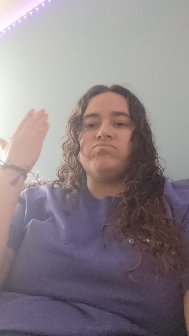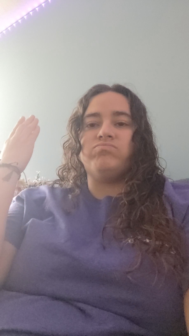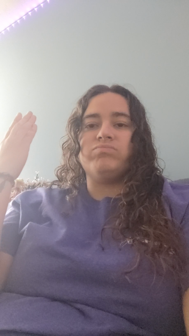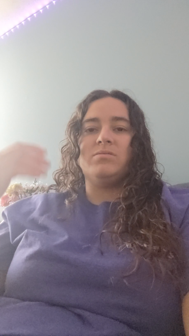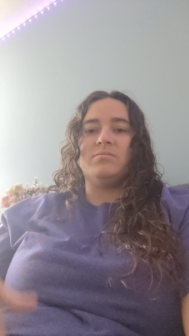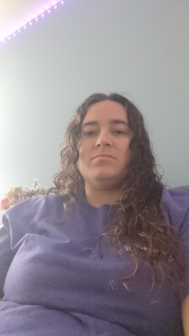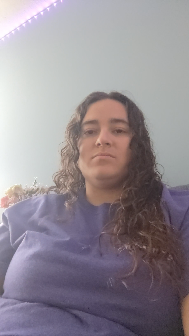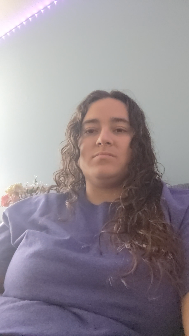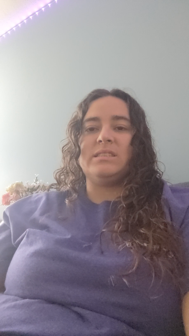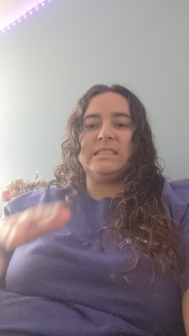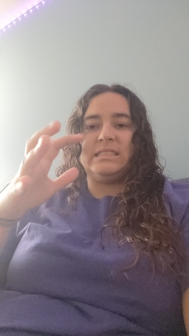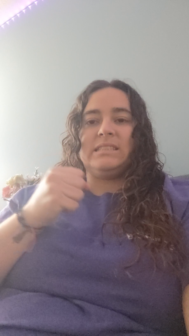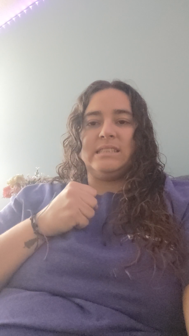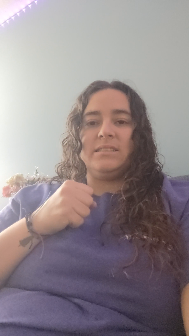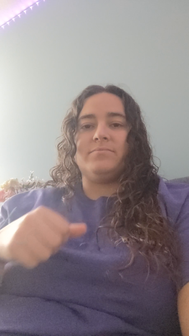get